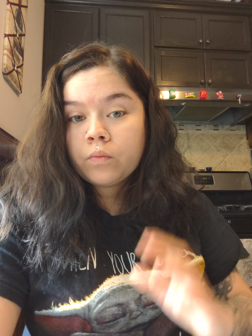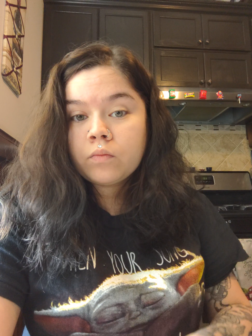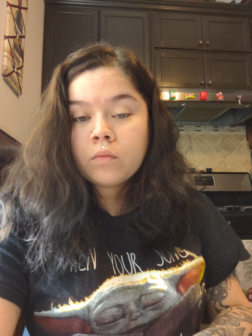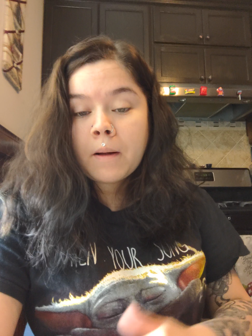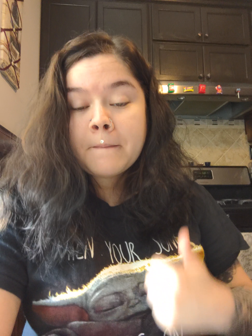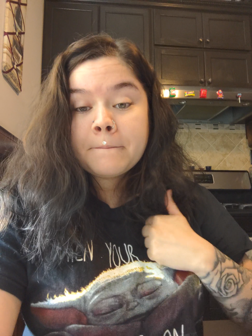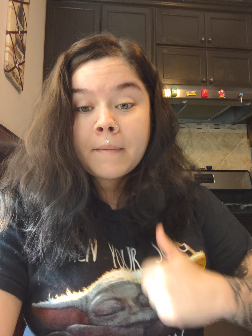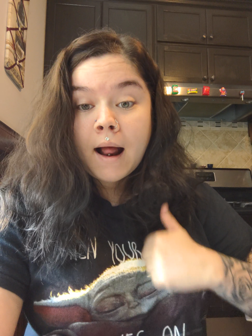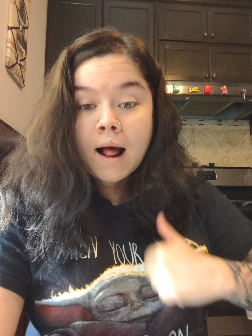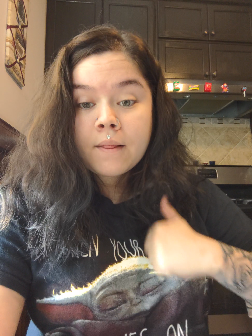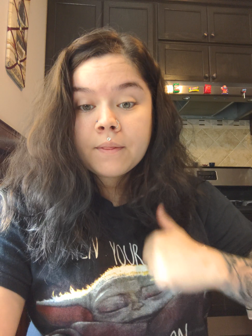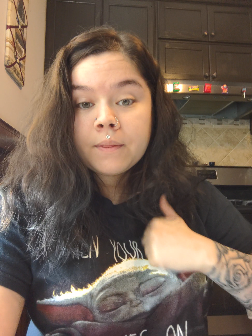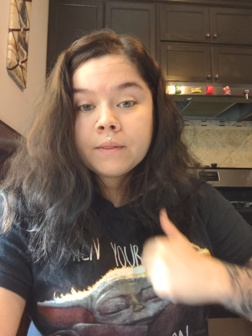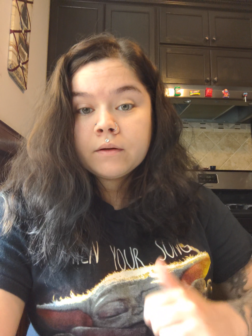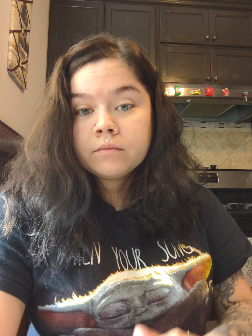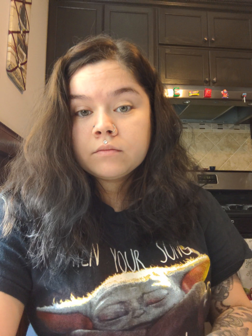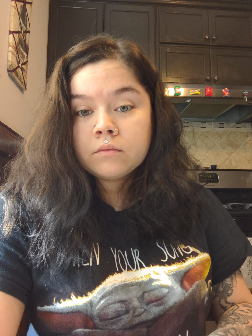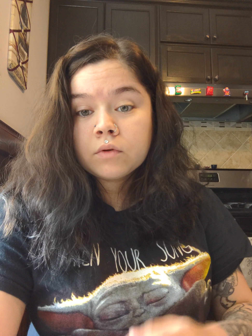bath